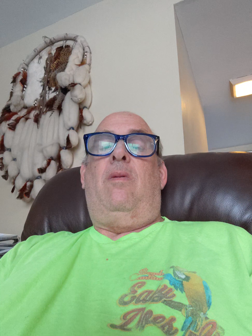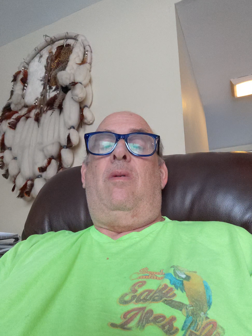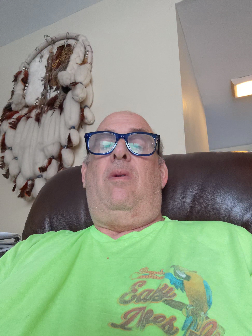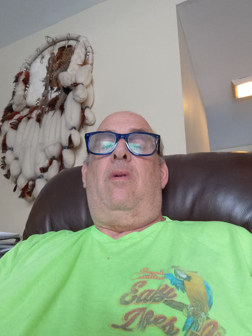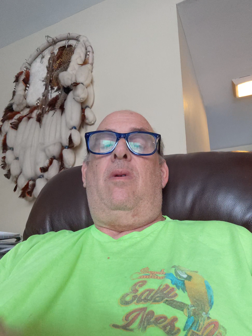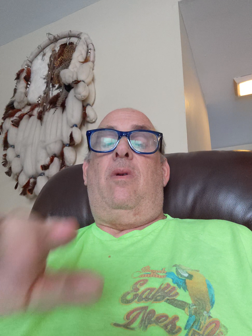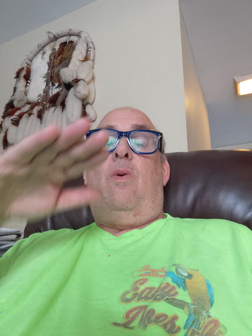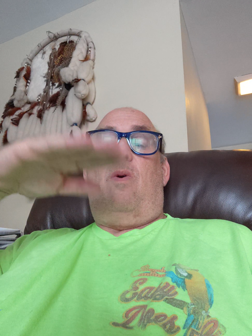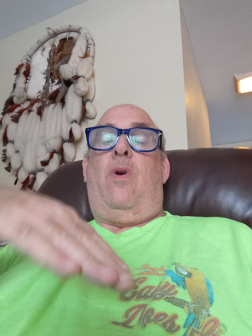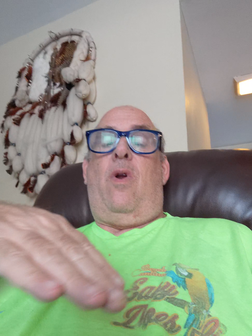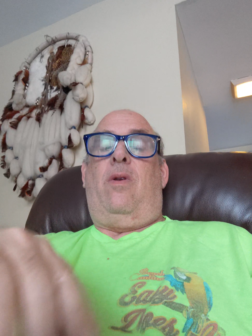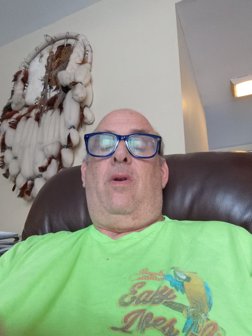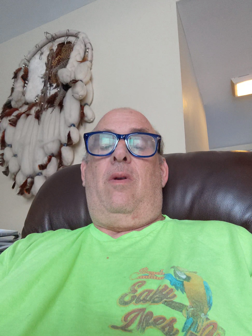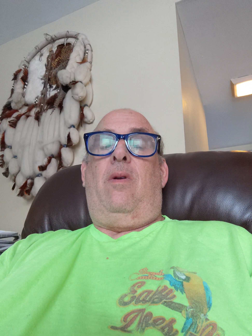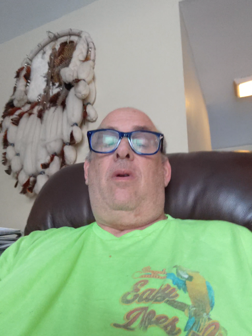on